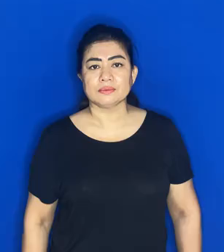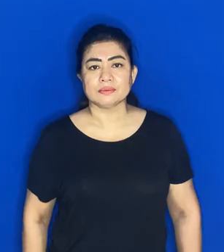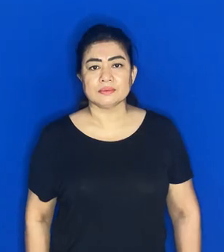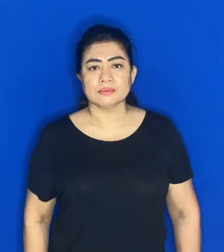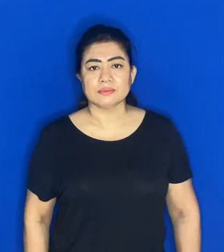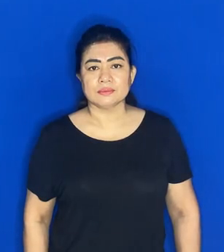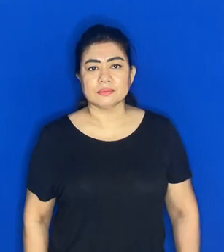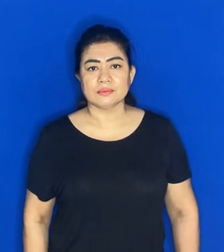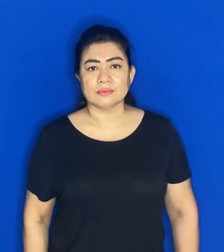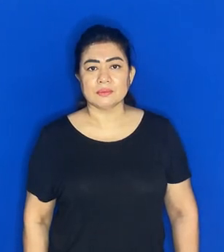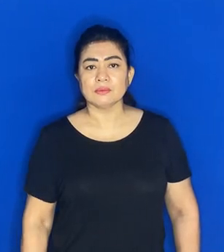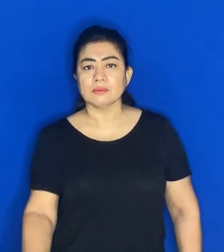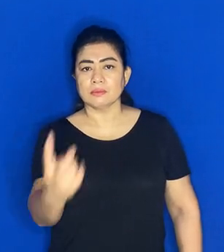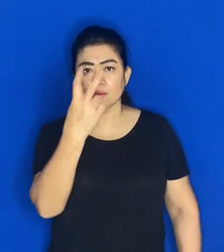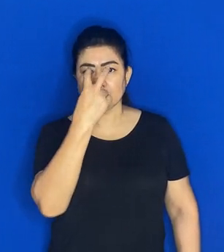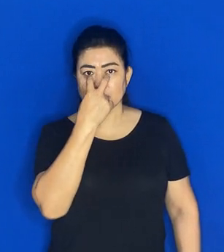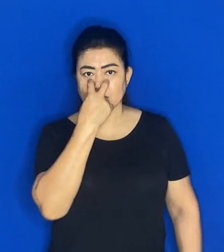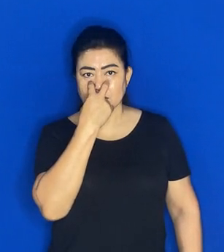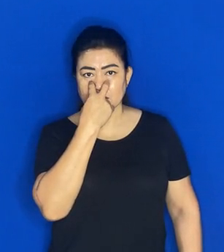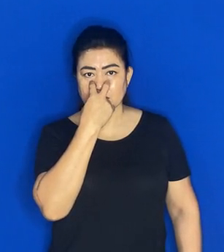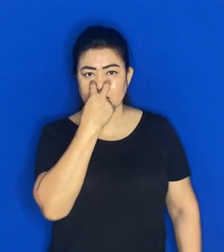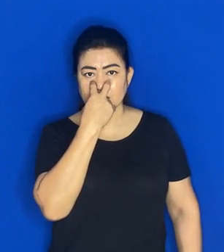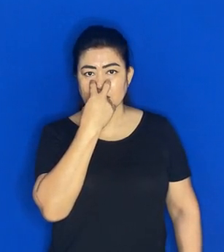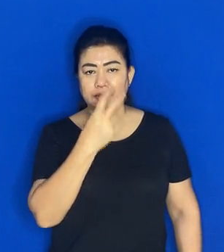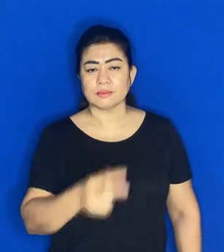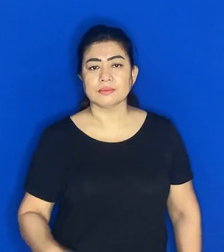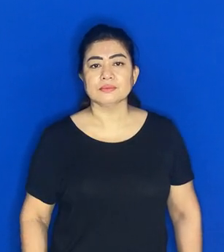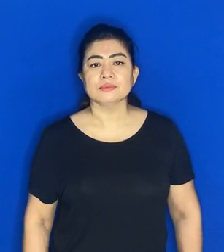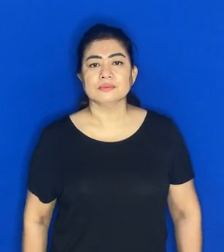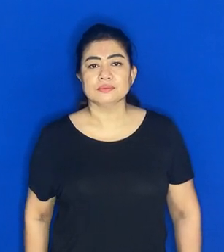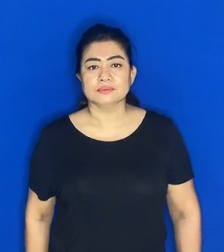blind